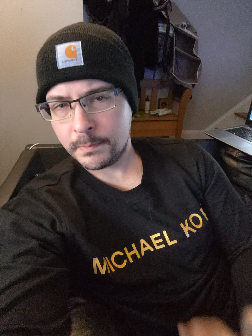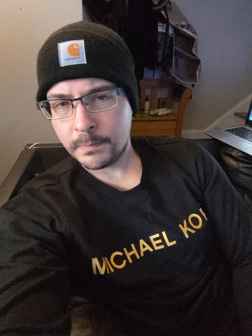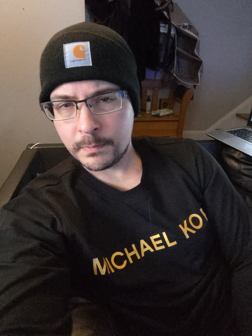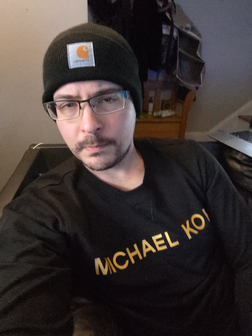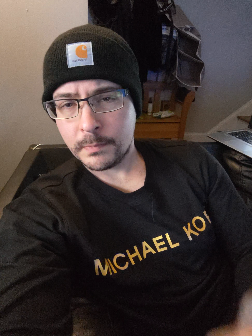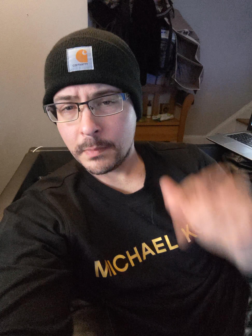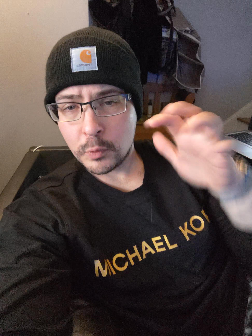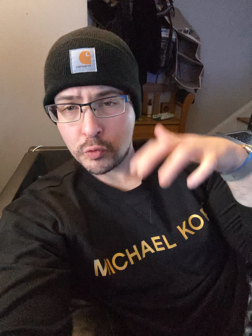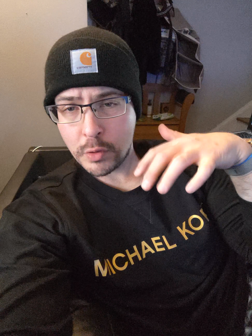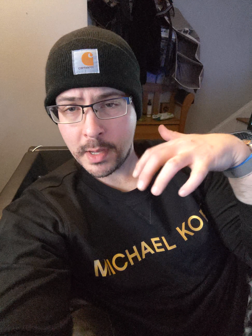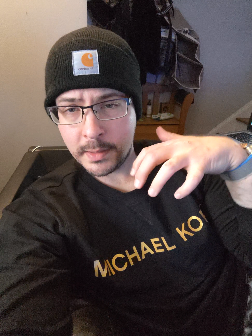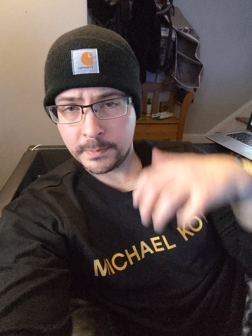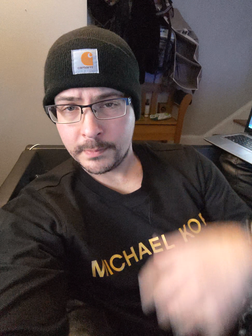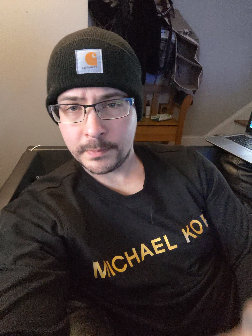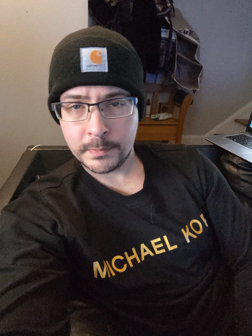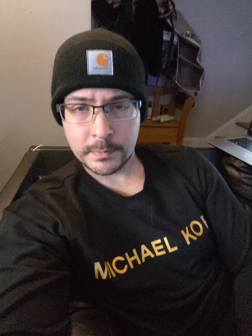rain